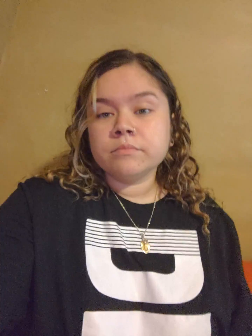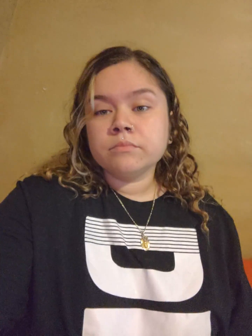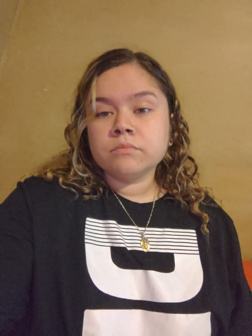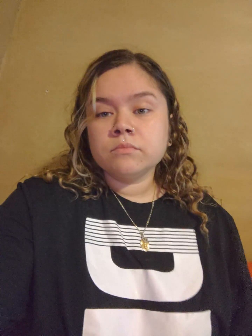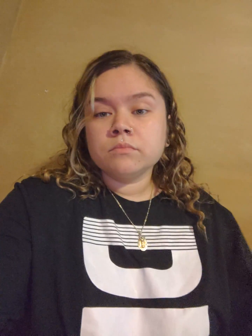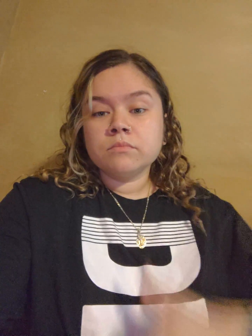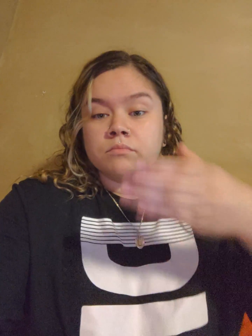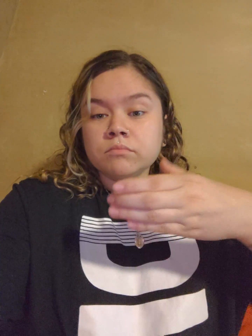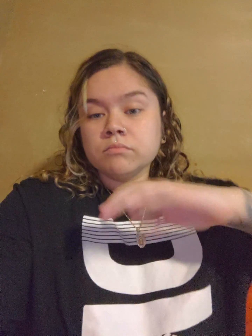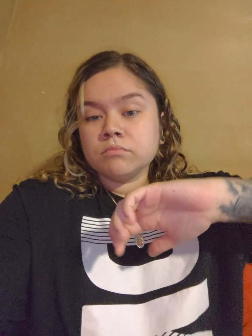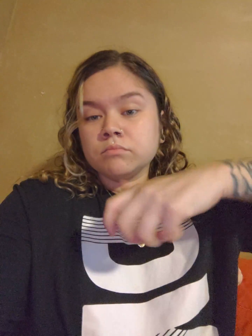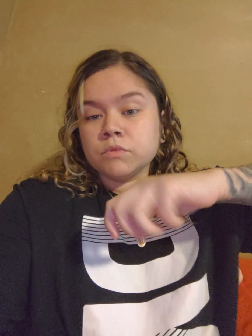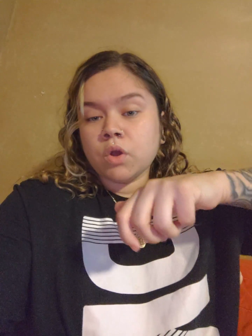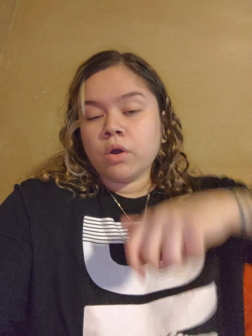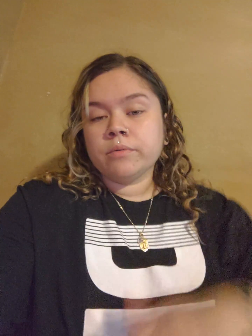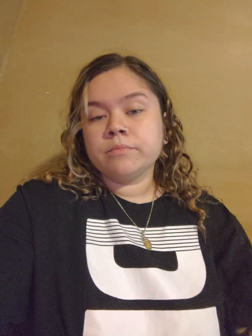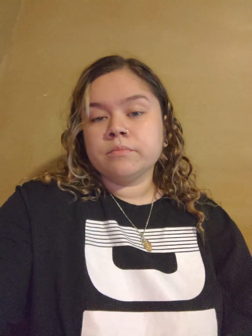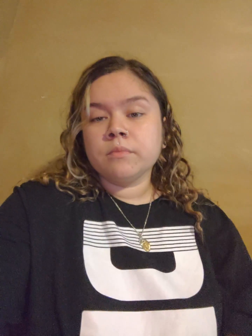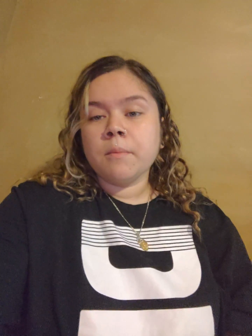jar